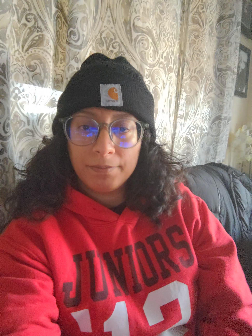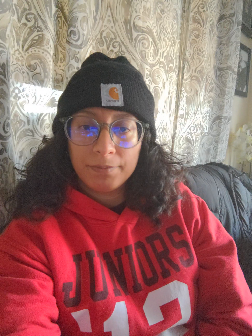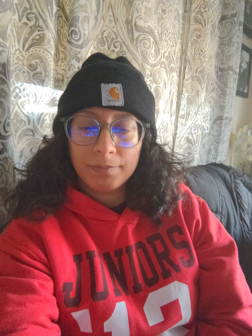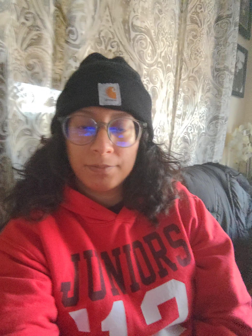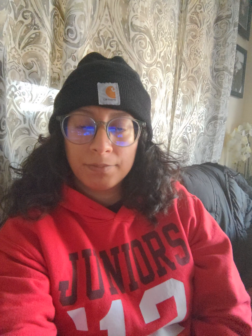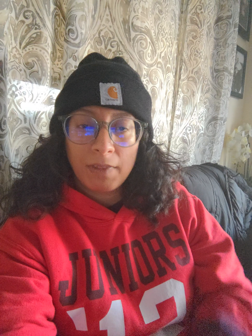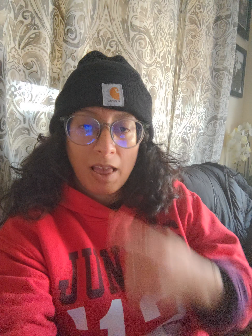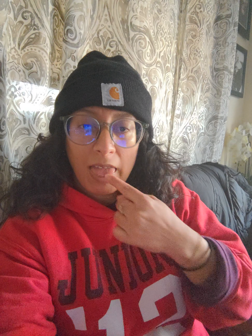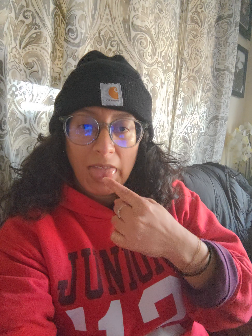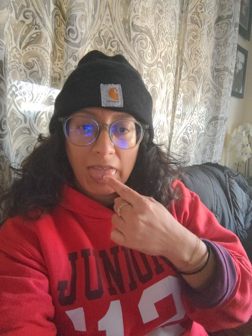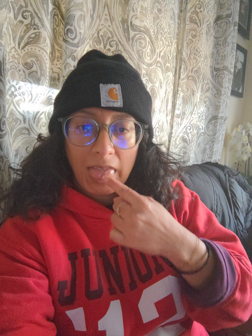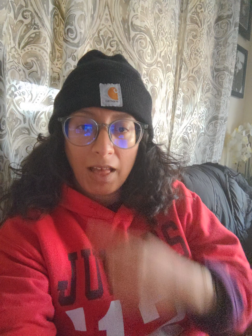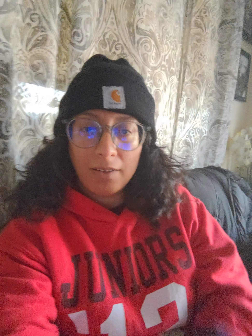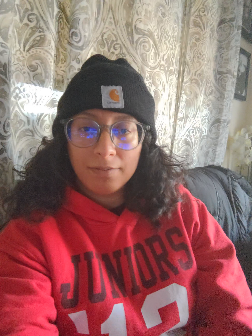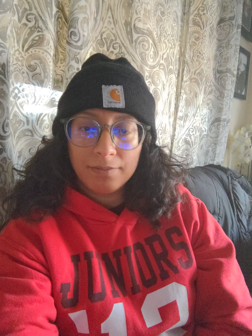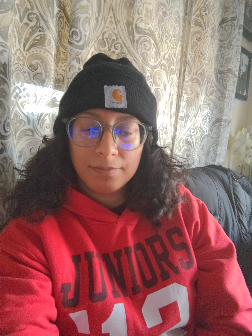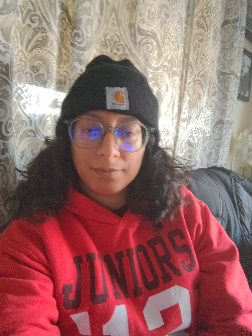tongue